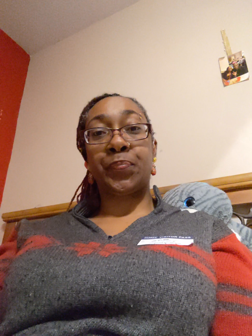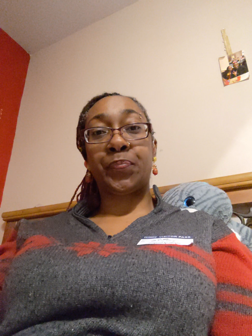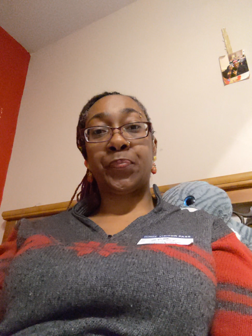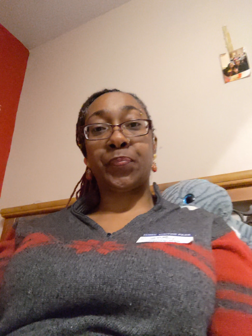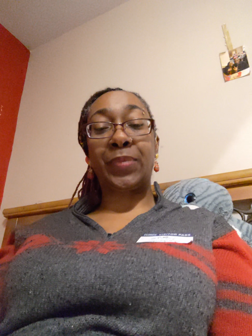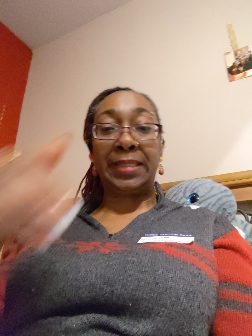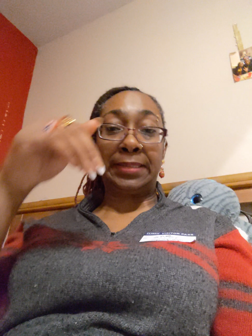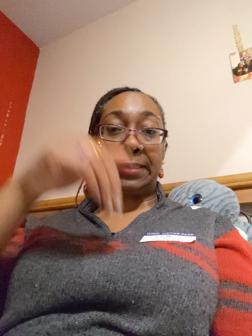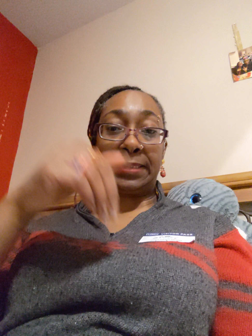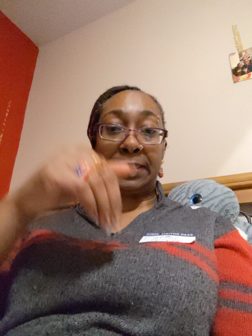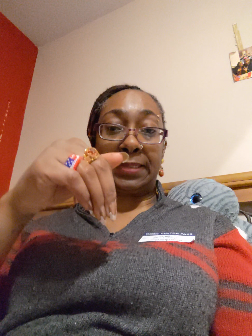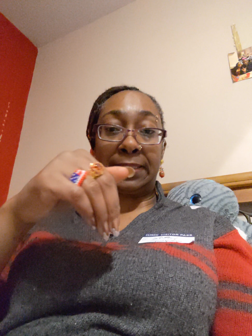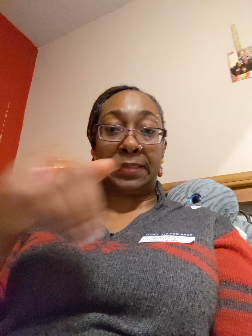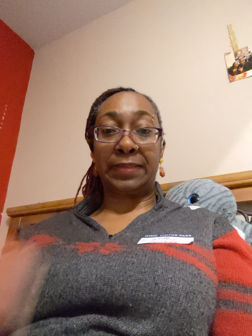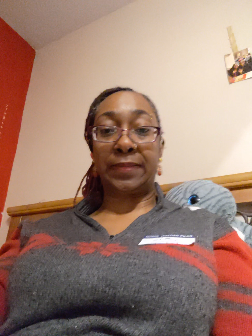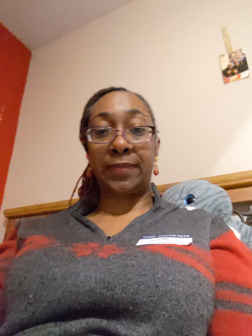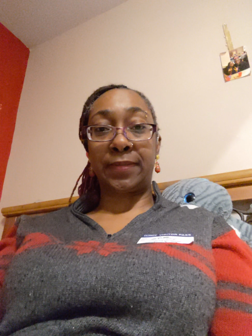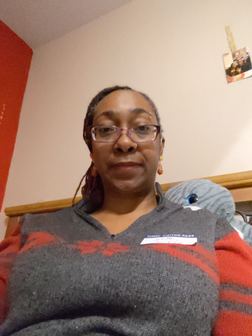night